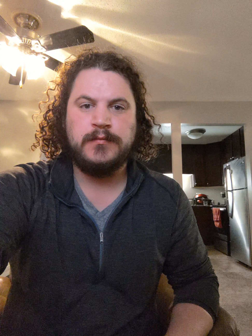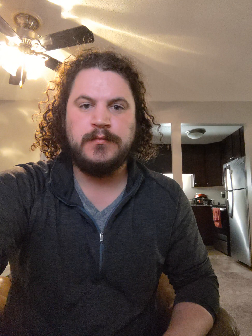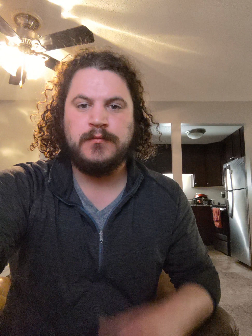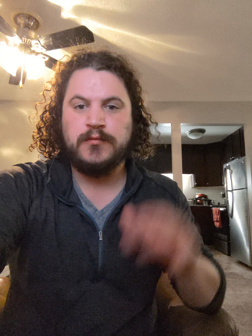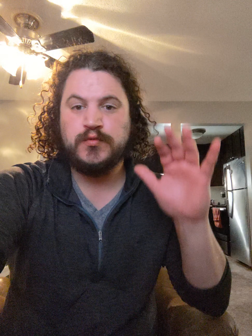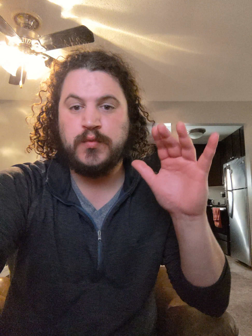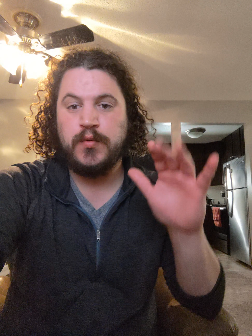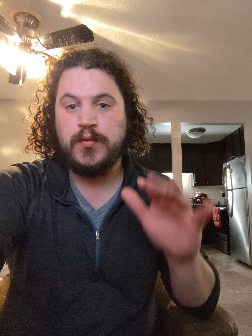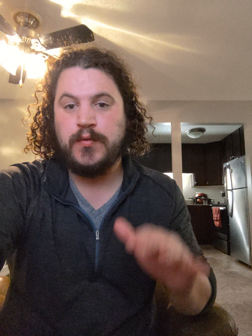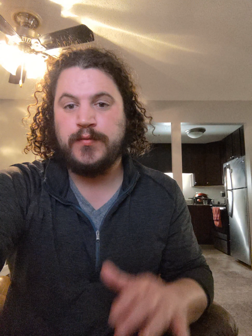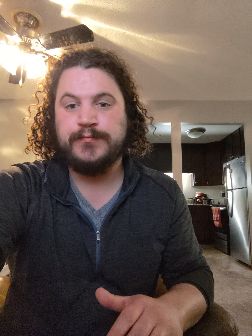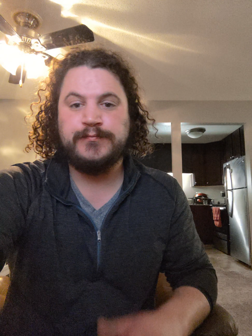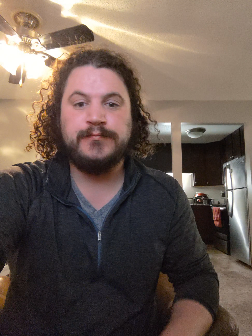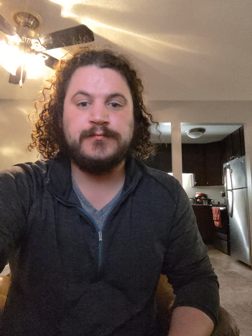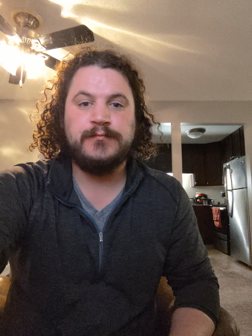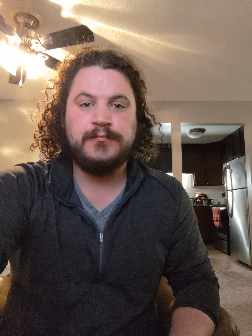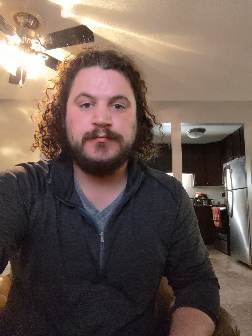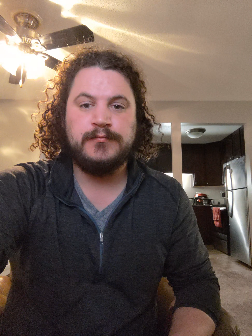snow